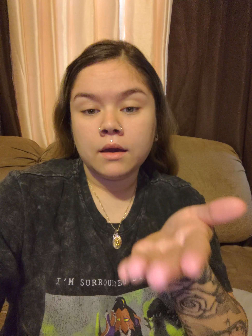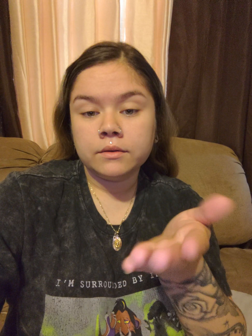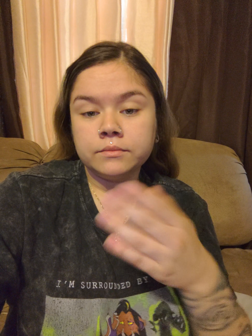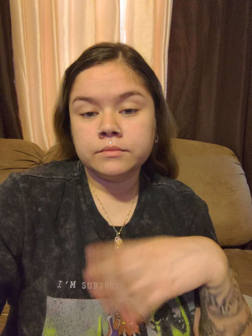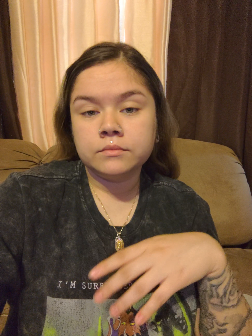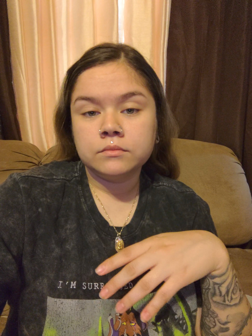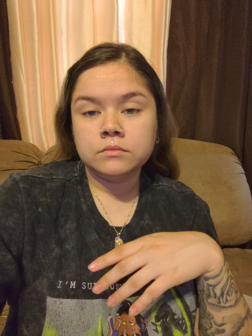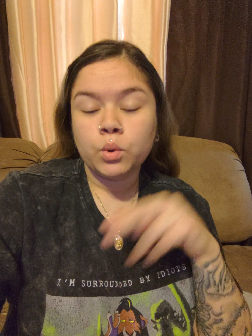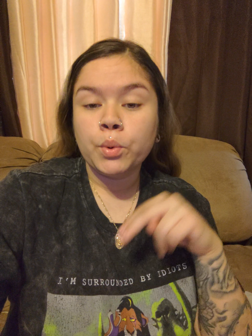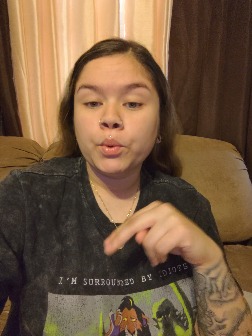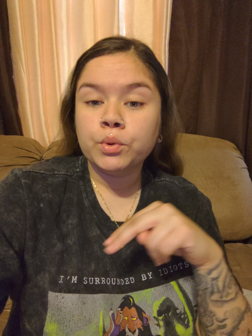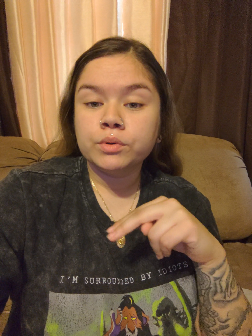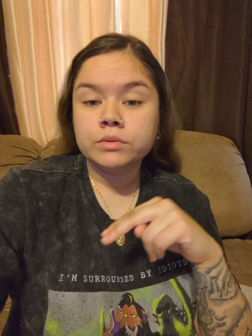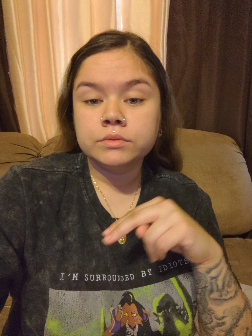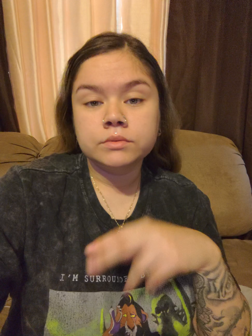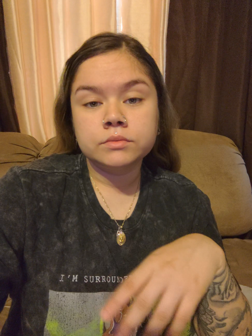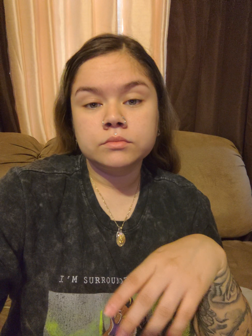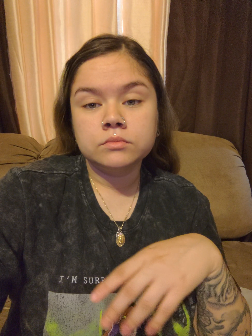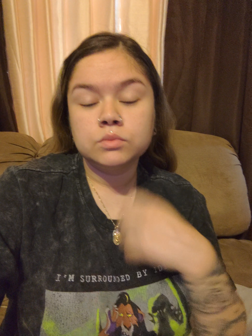nurse